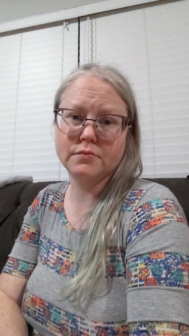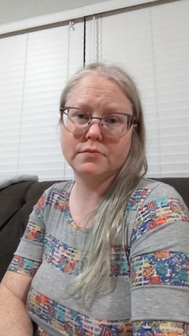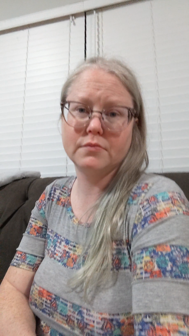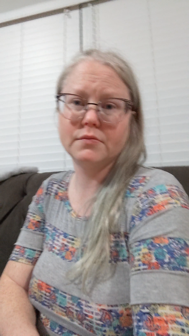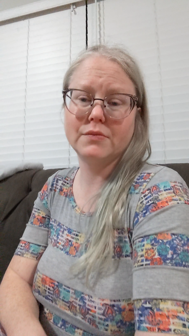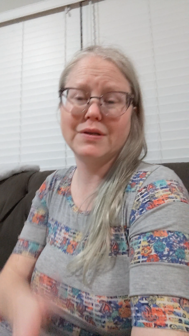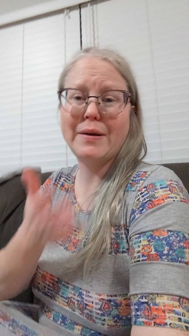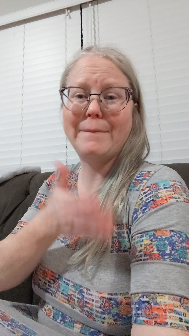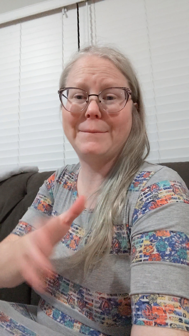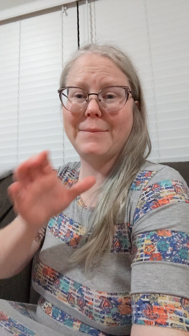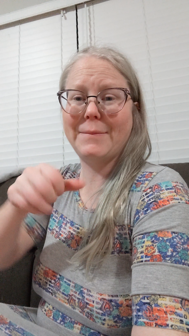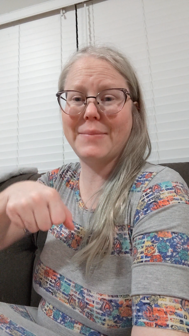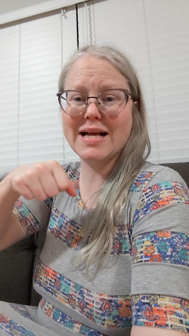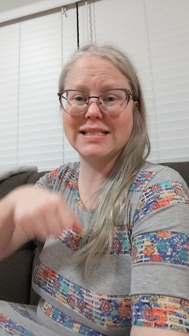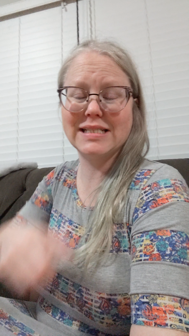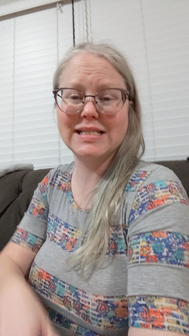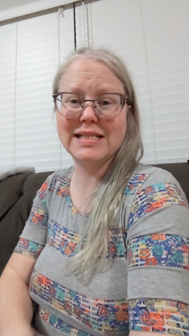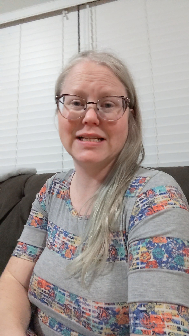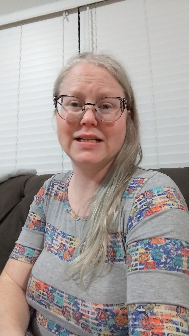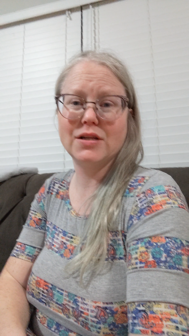basket